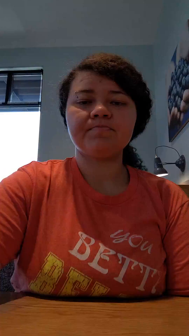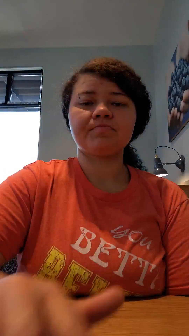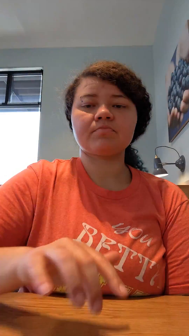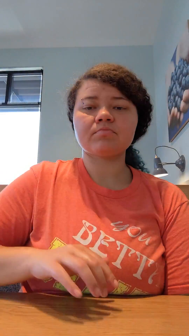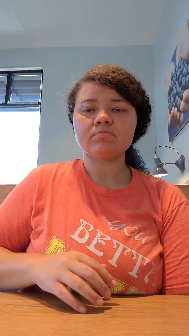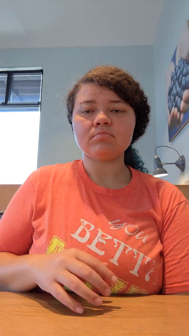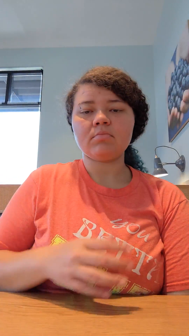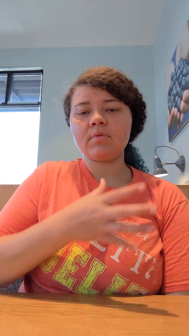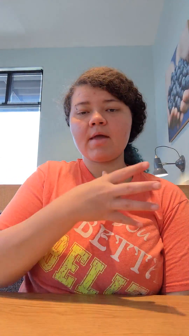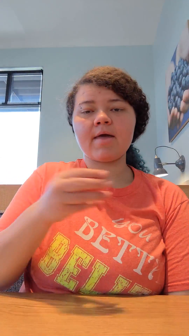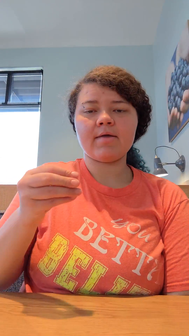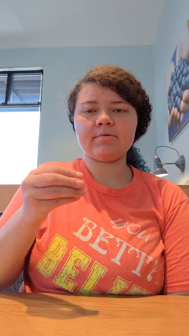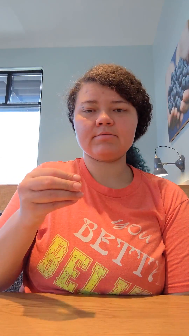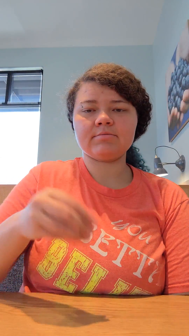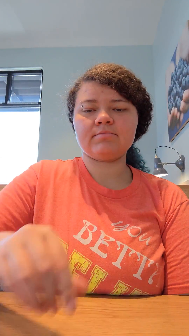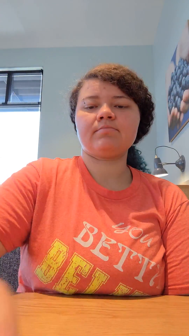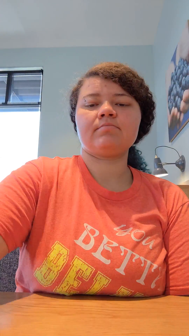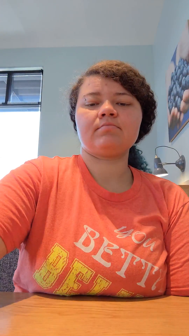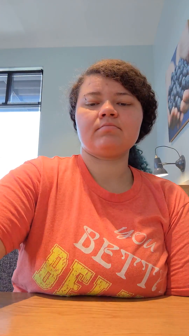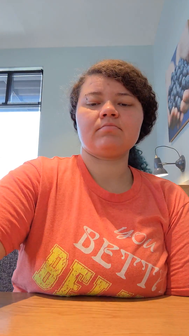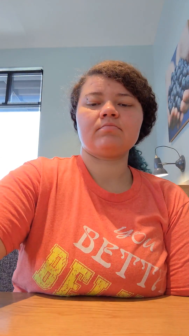and